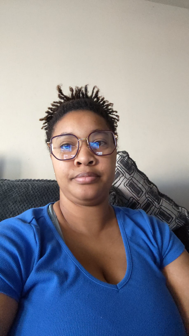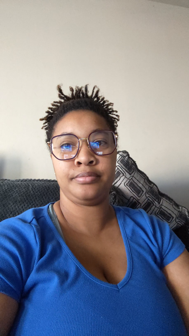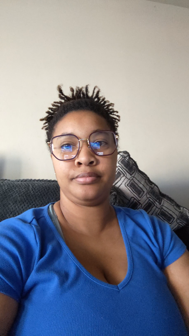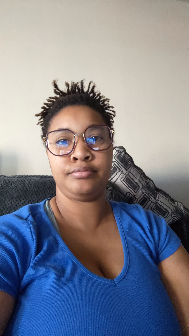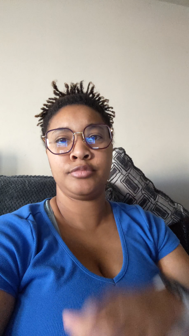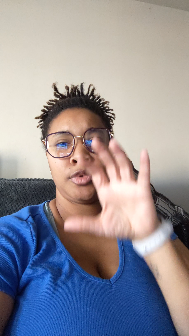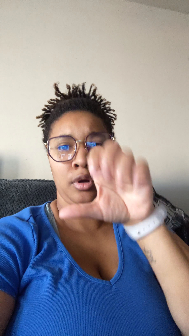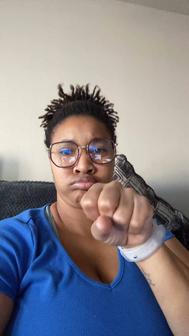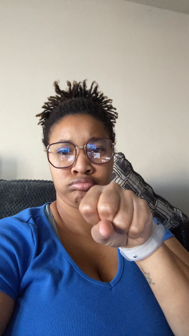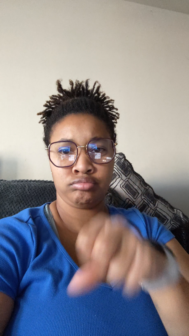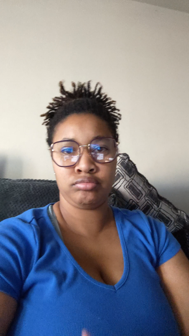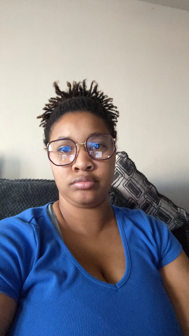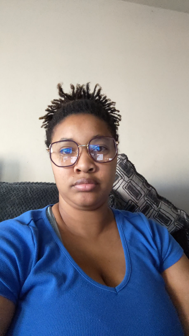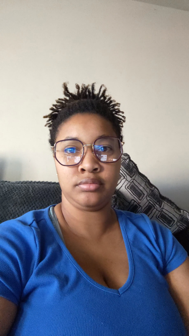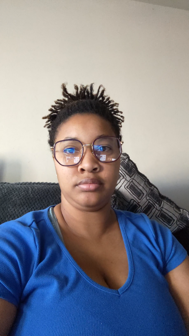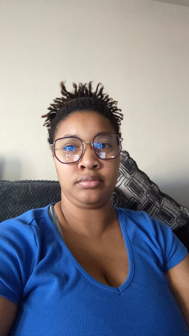catch